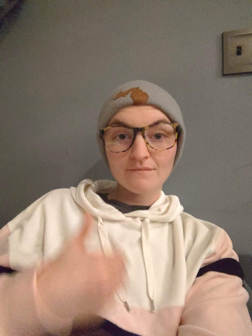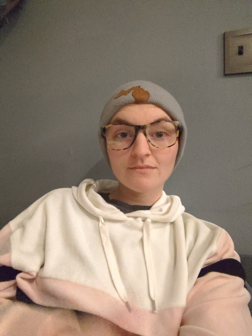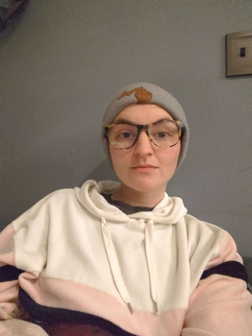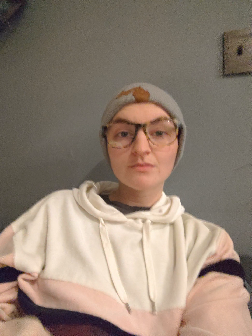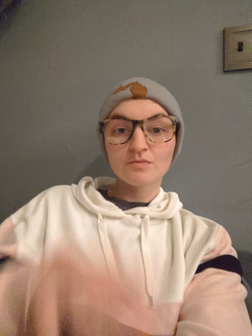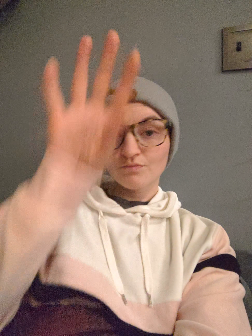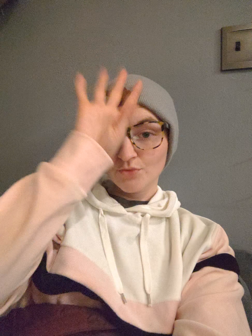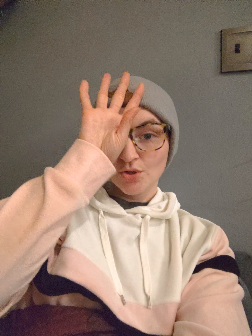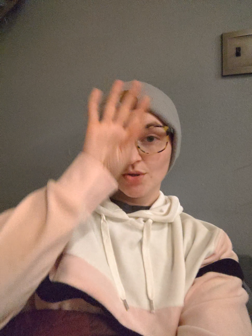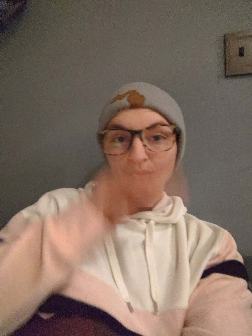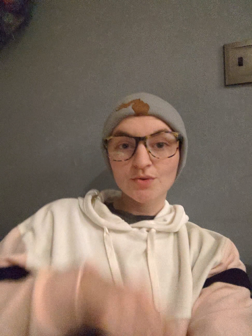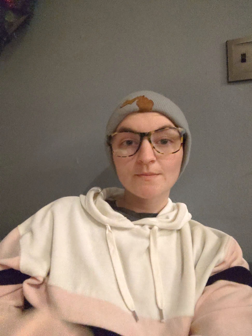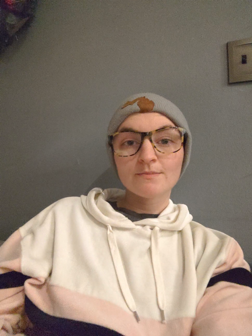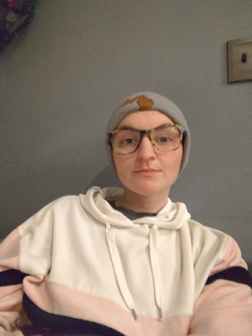fireman